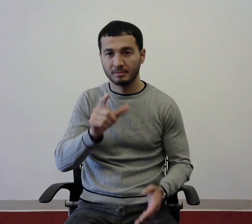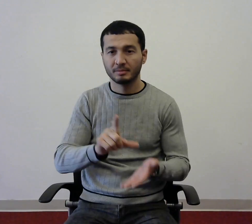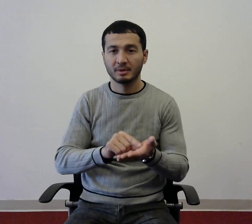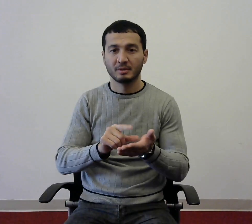pensiya